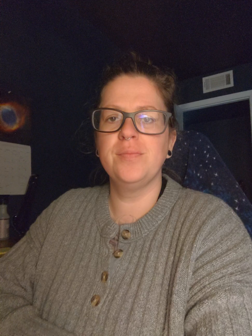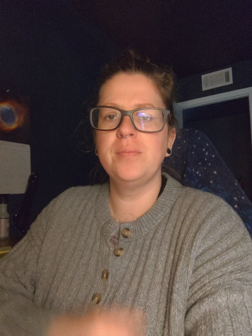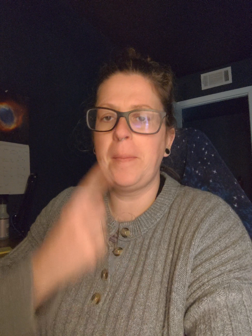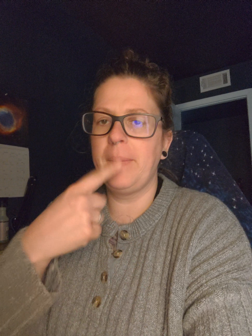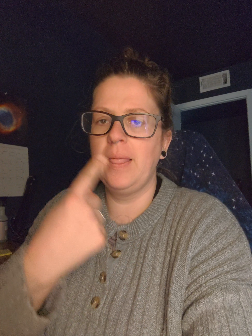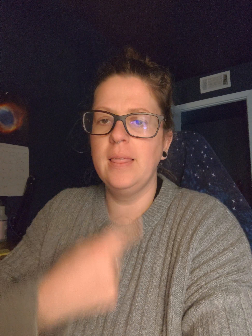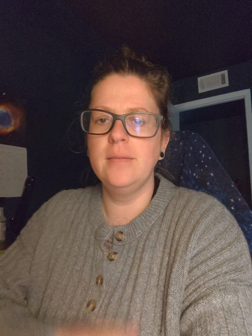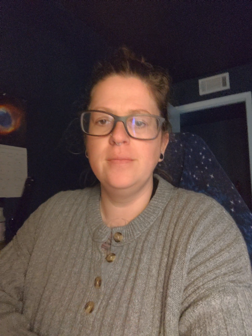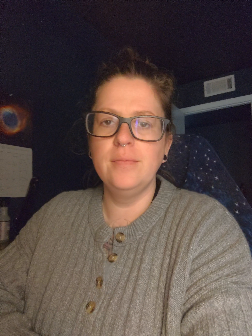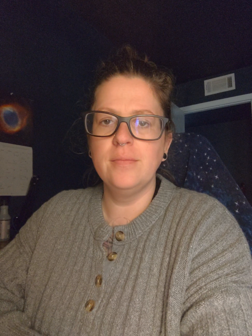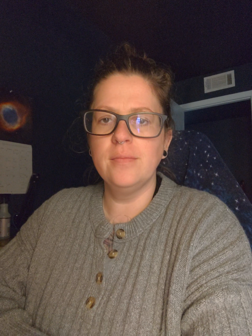mouth